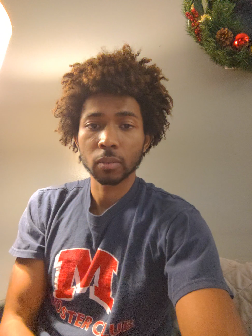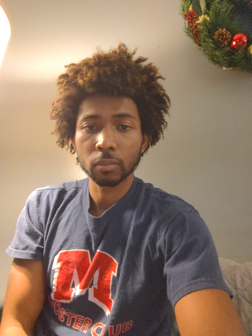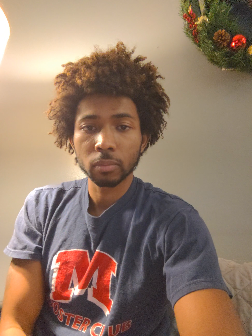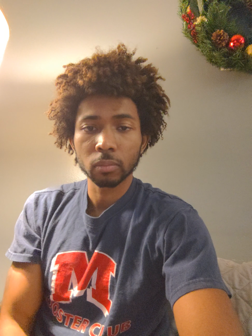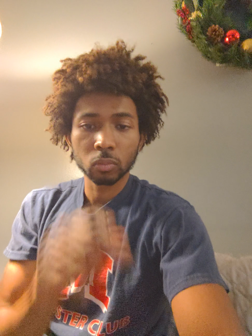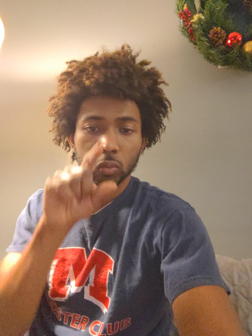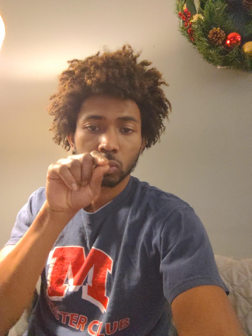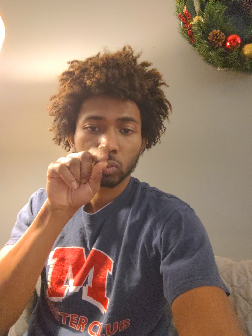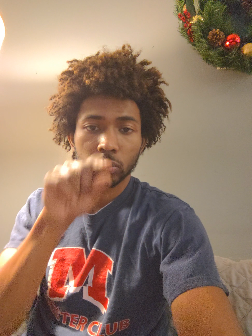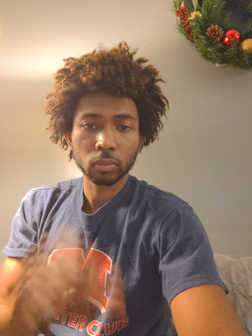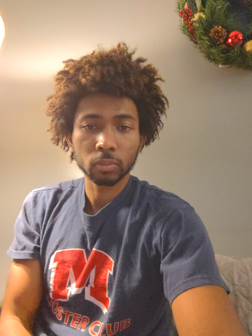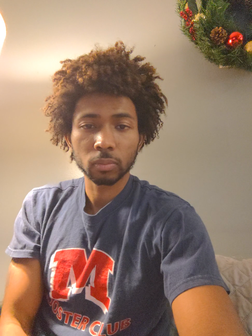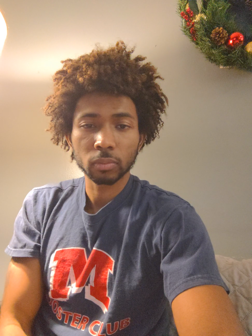bird